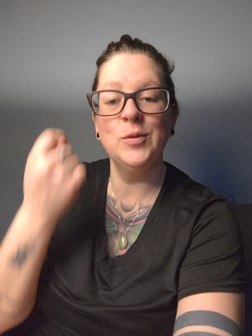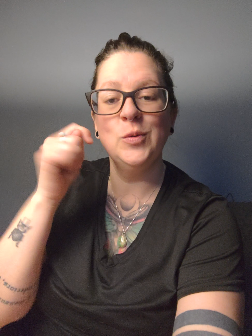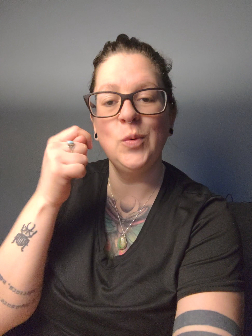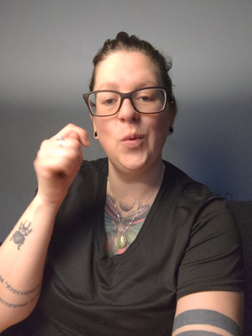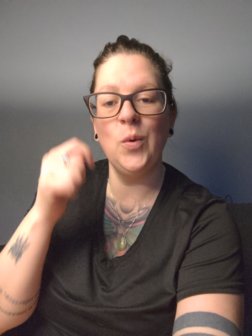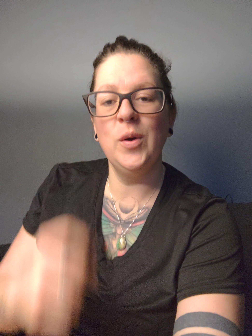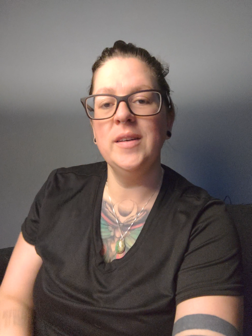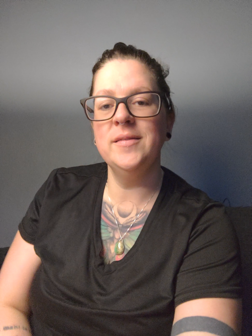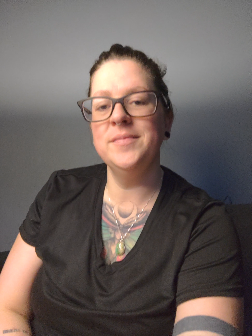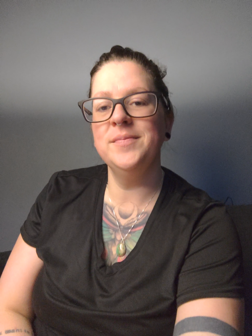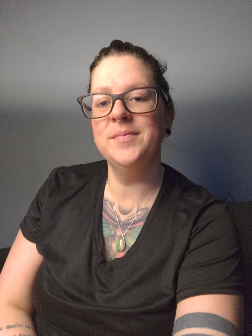toy